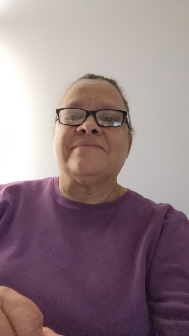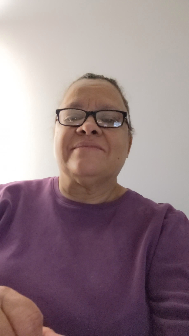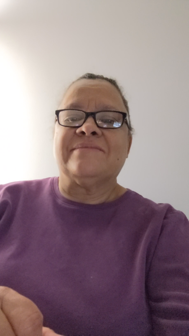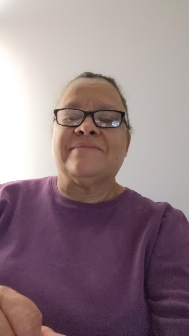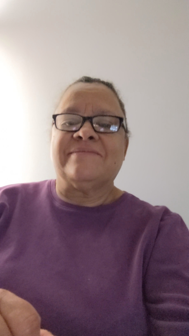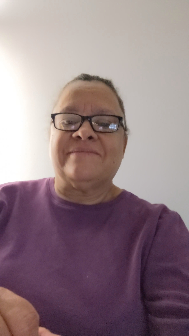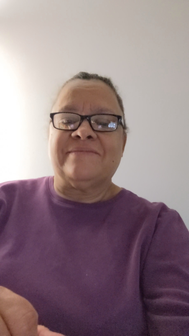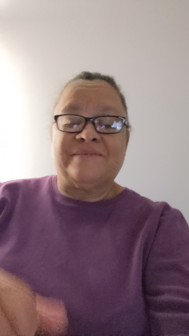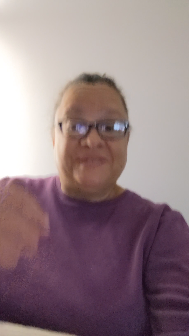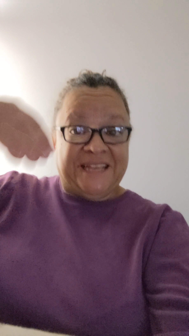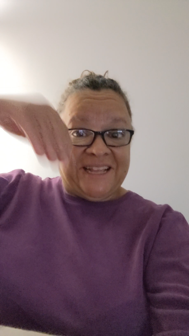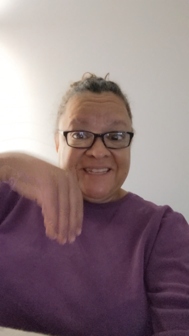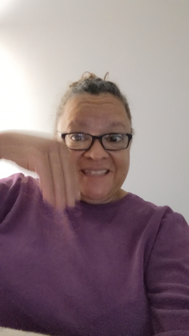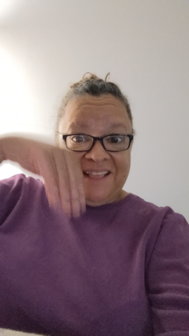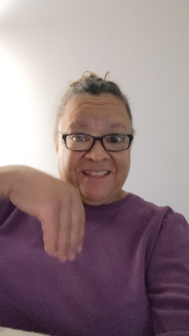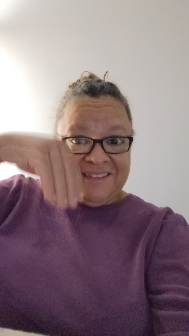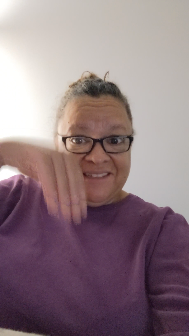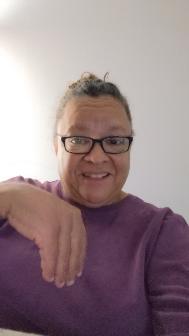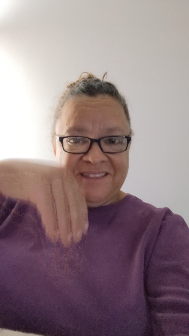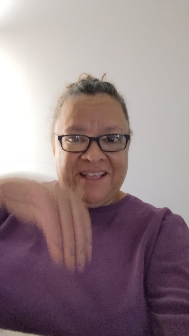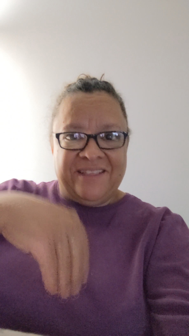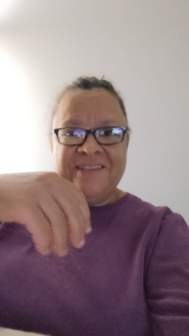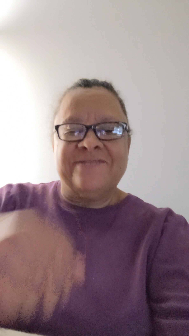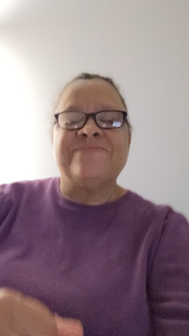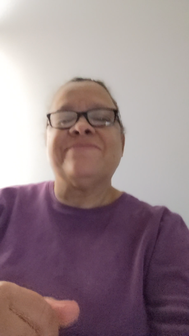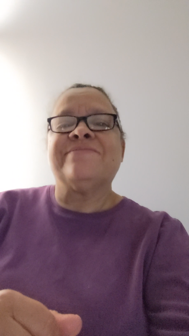inside